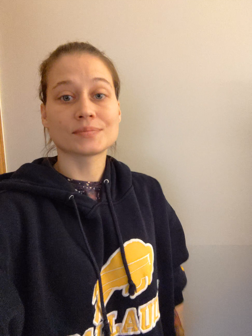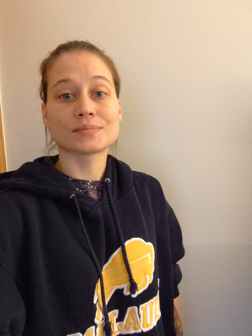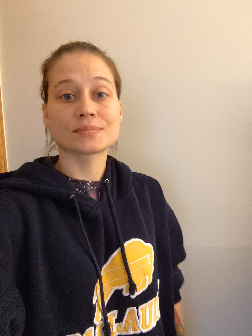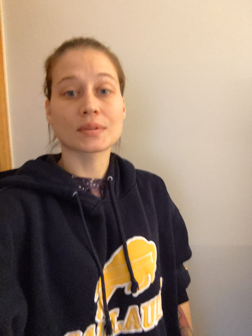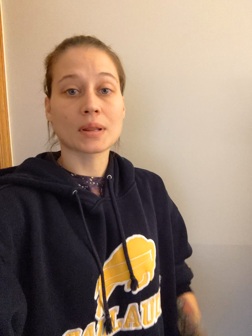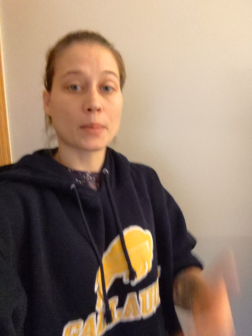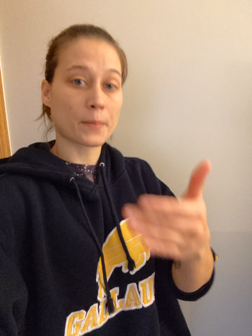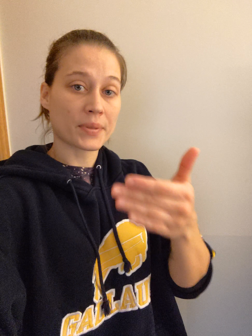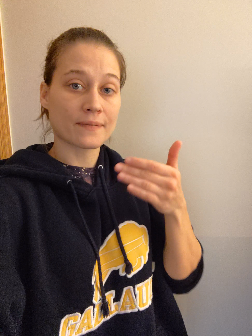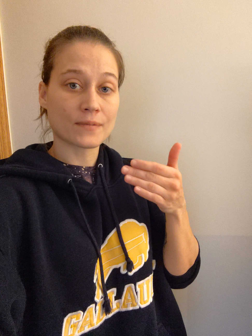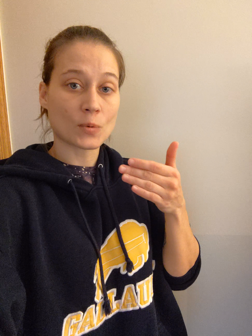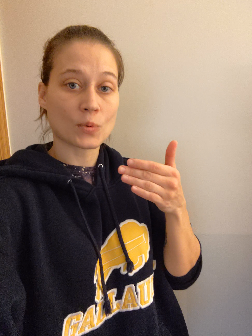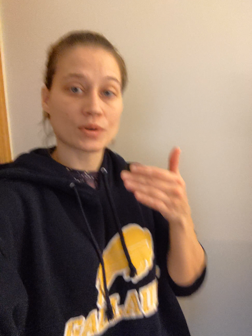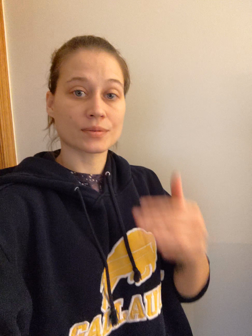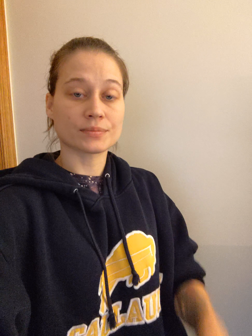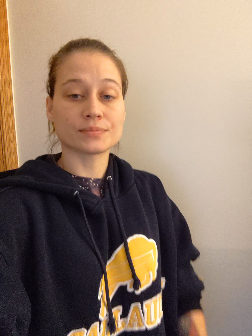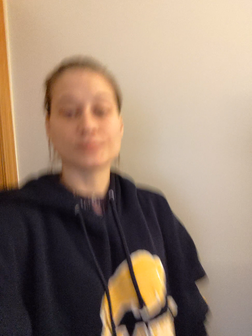before